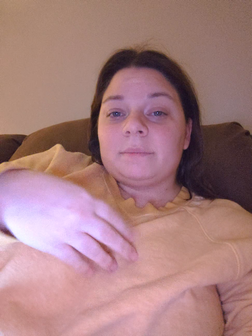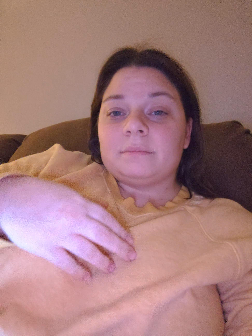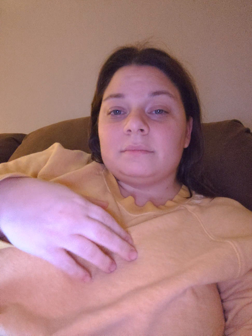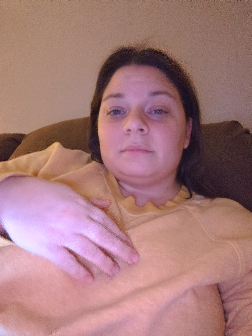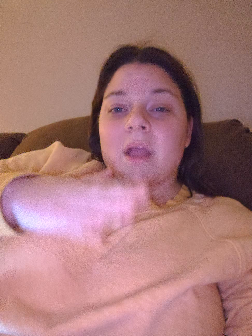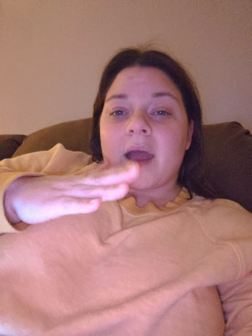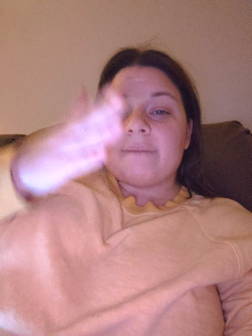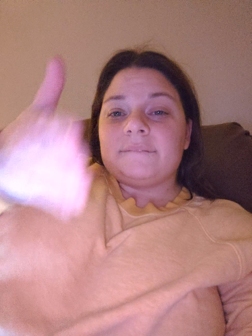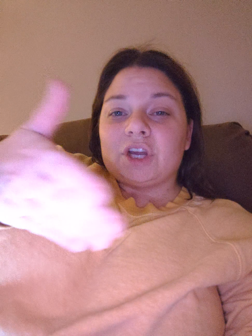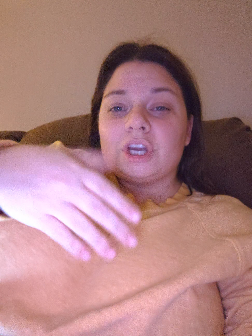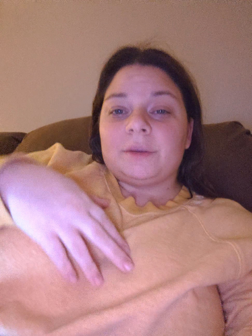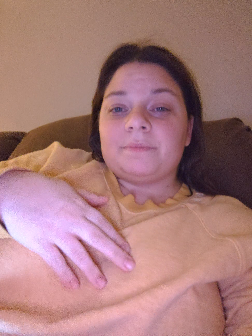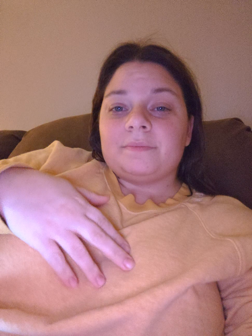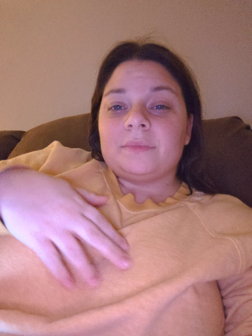after